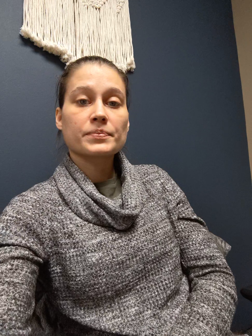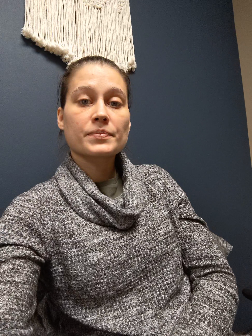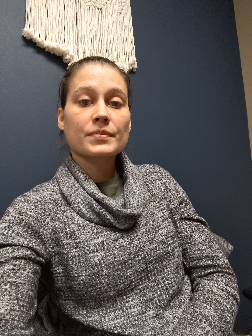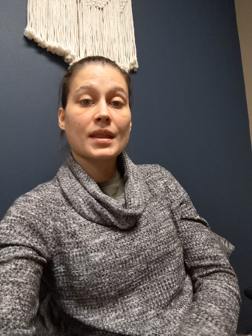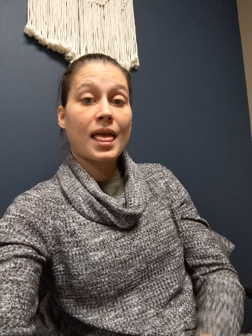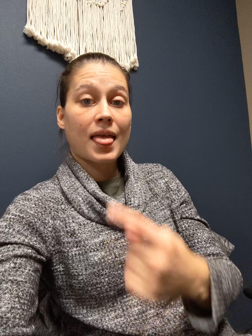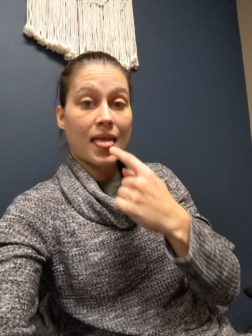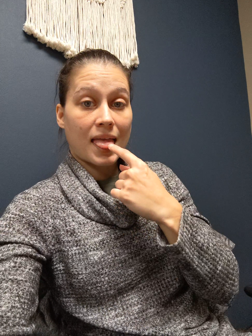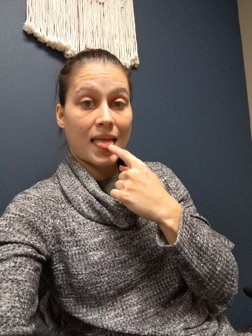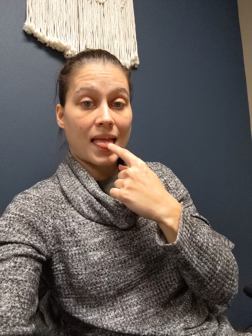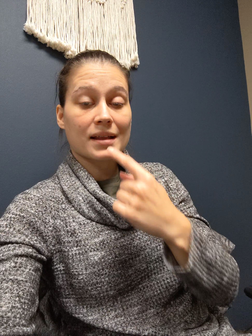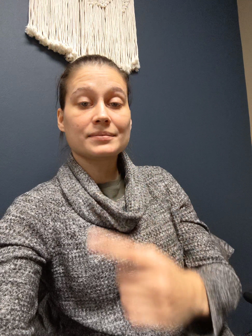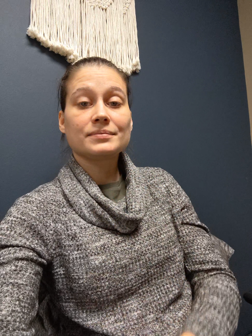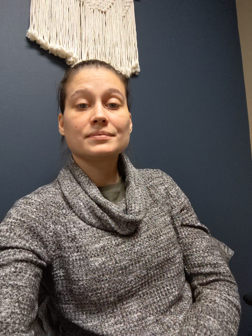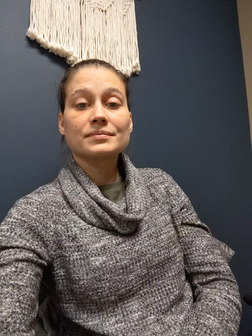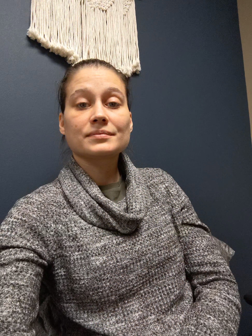tongue